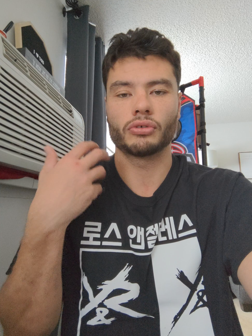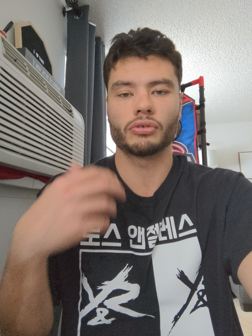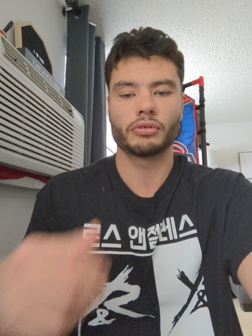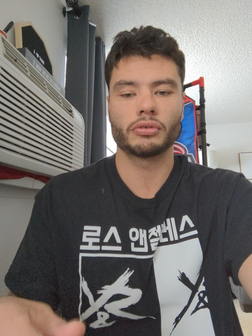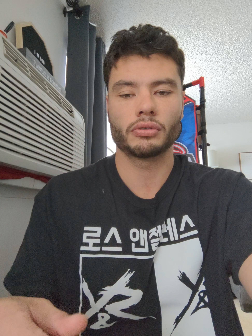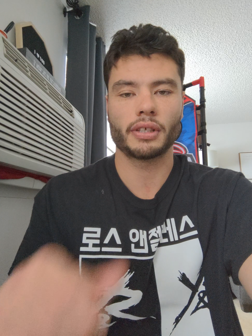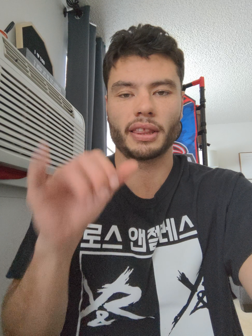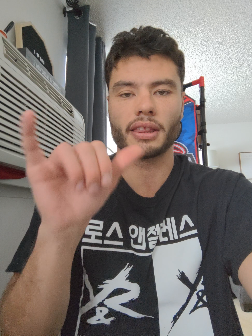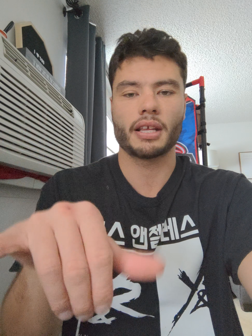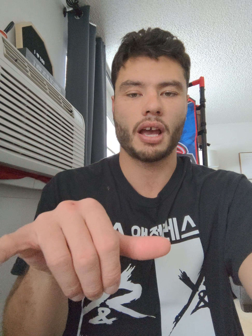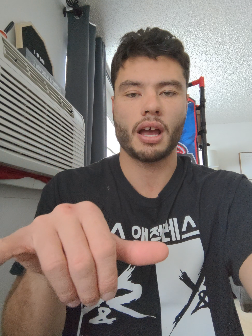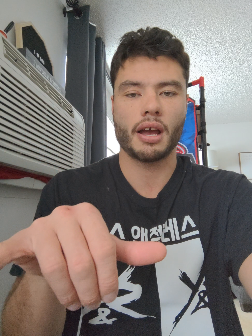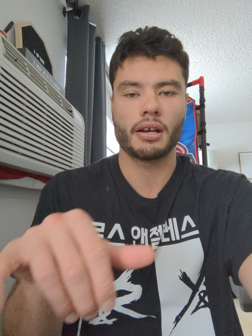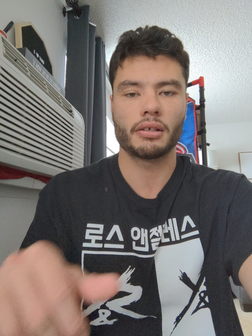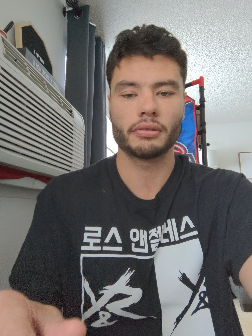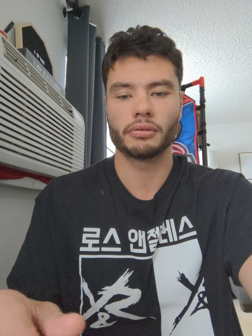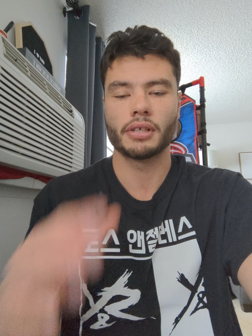that